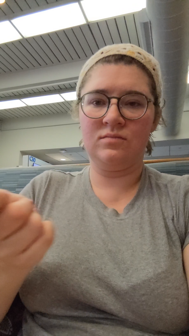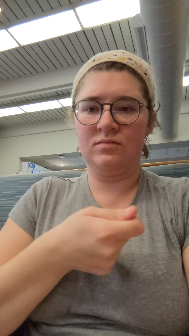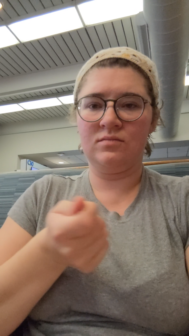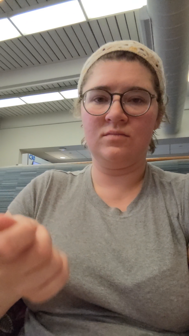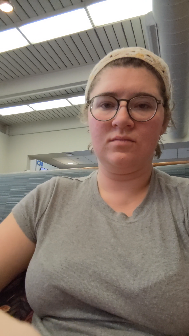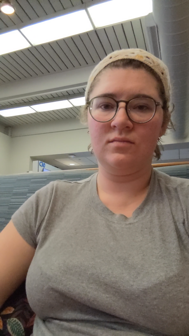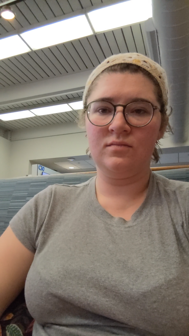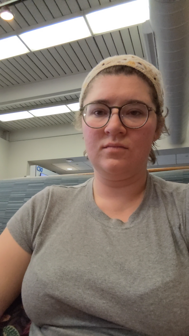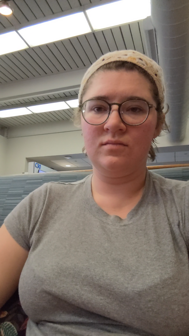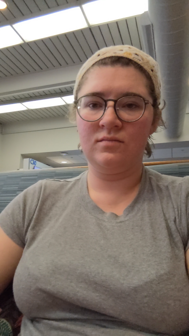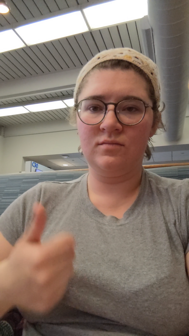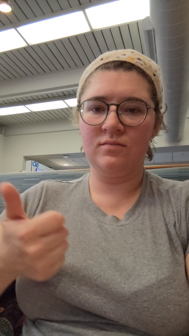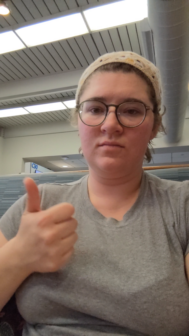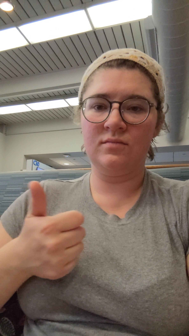chase